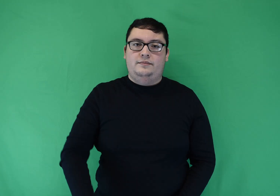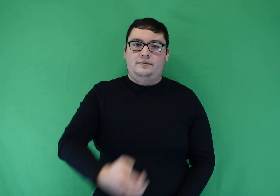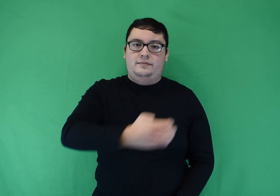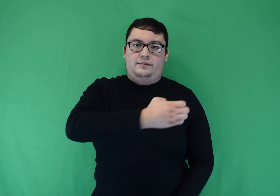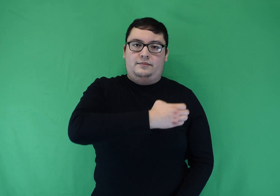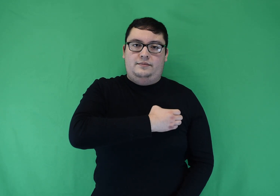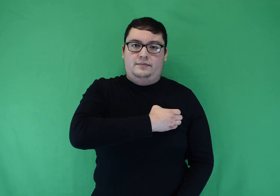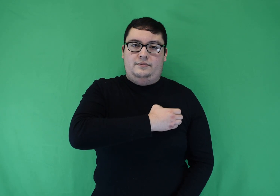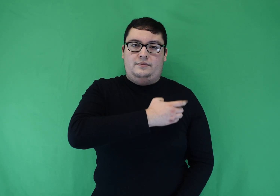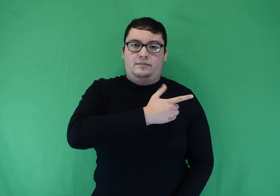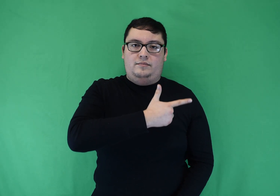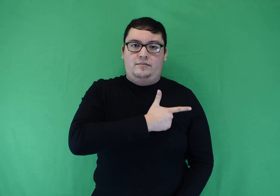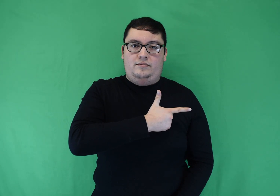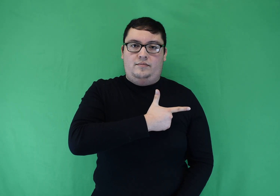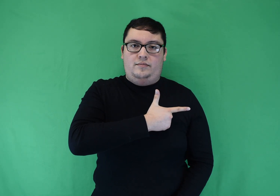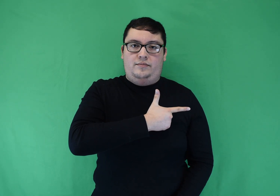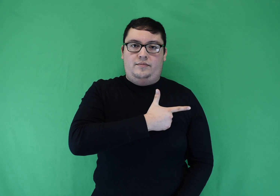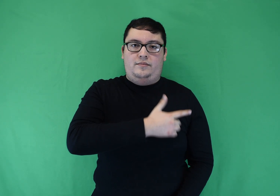español